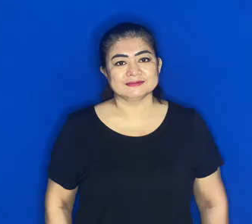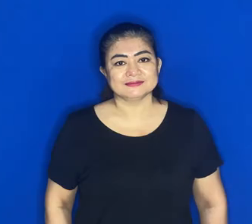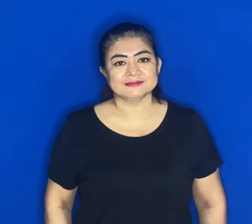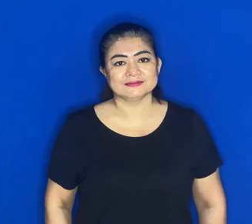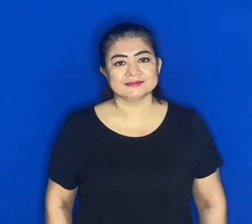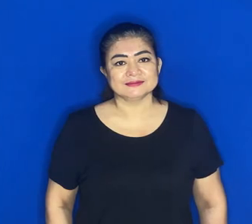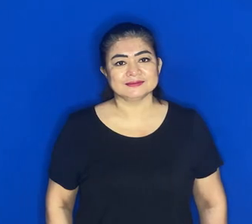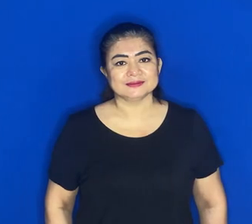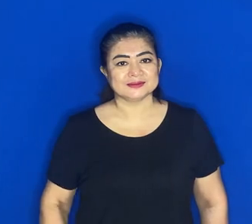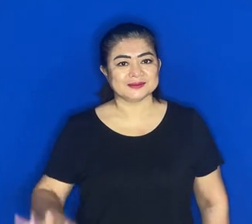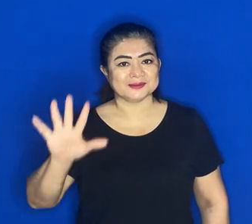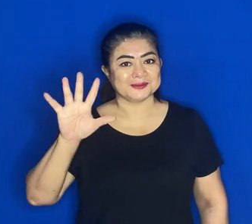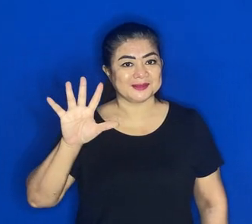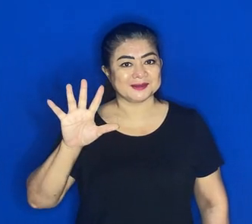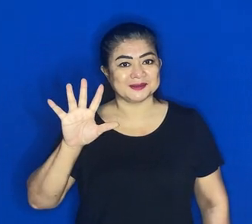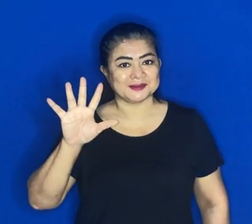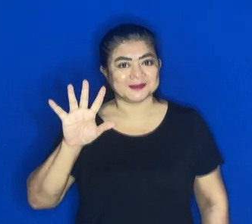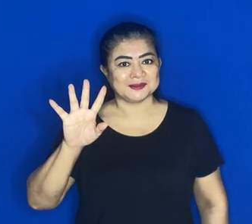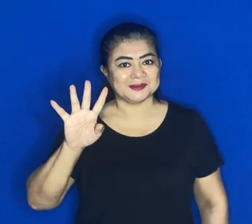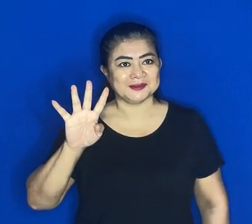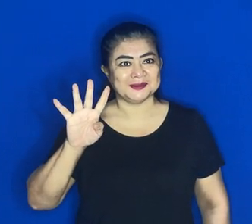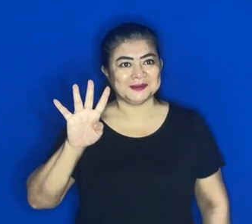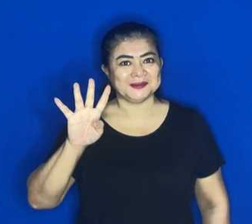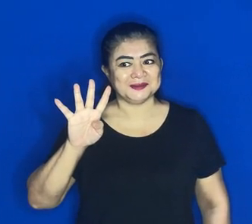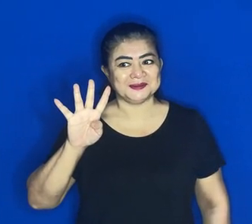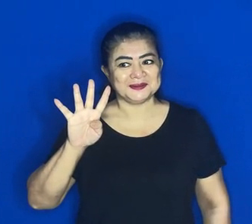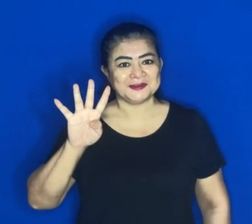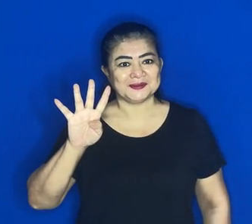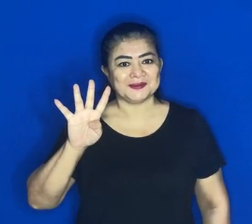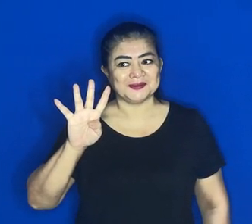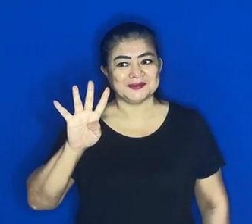four